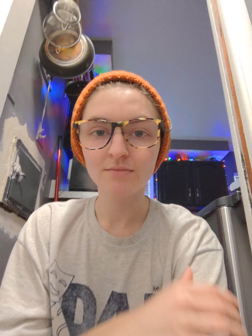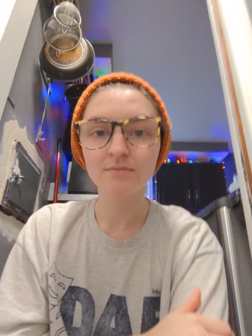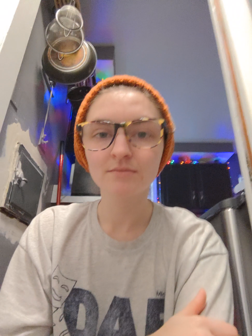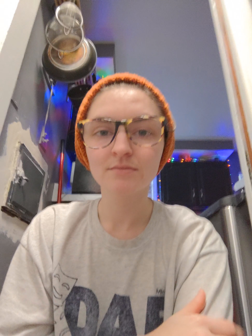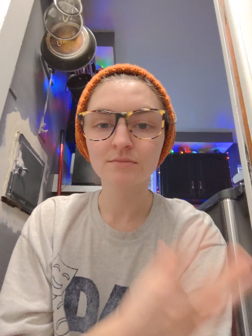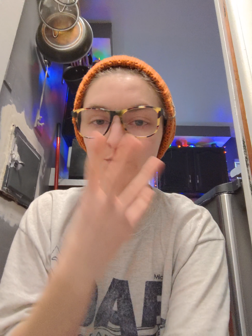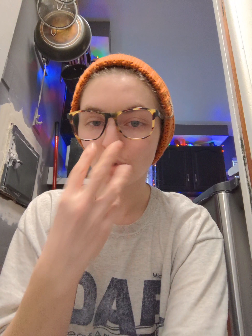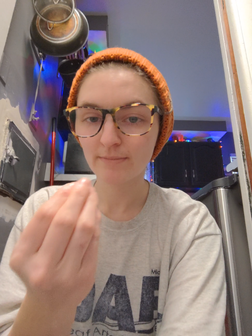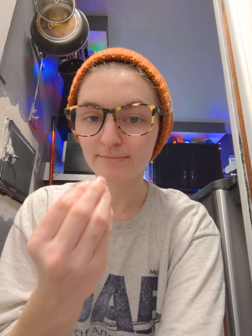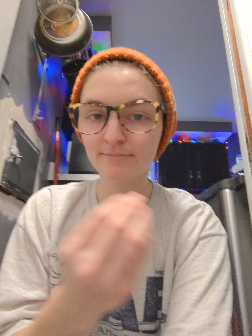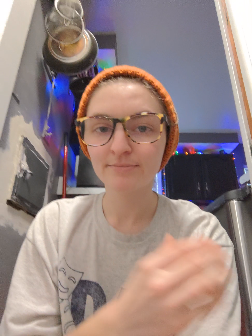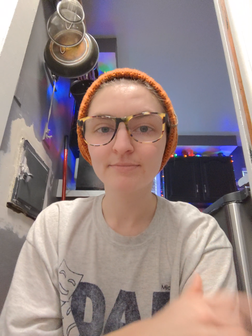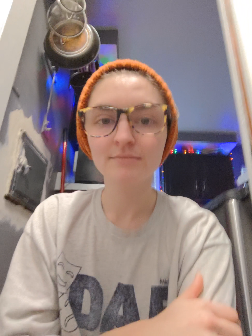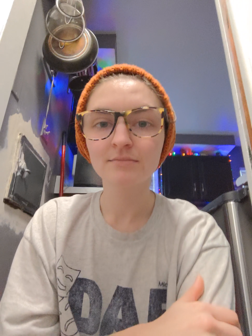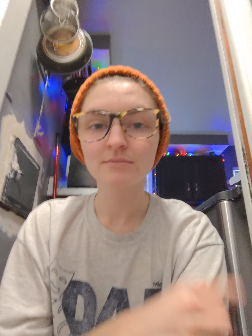wolf